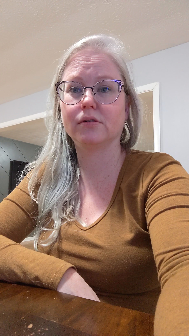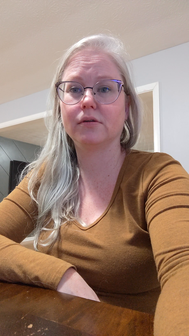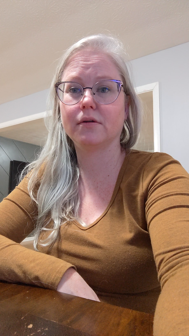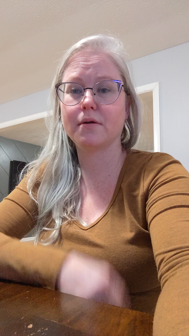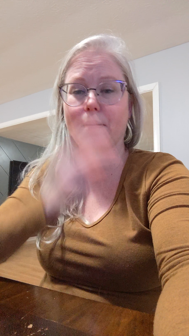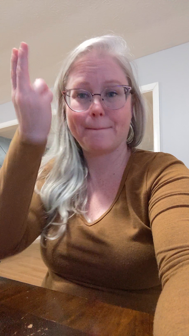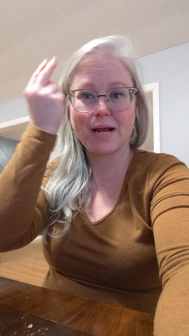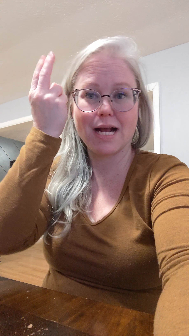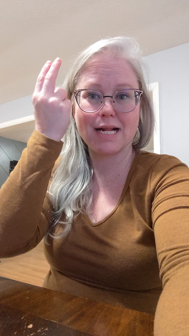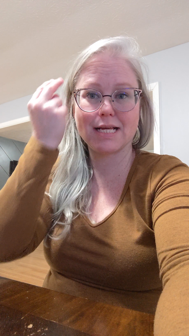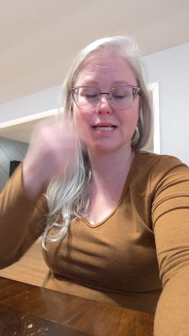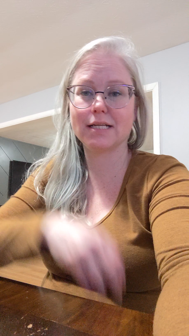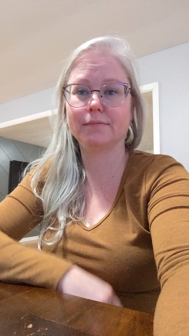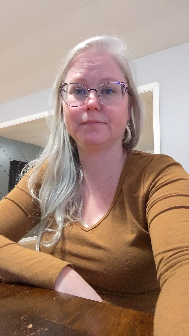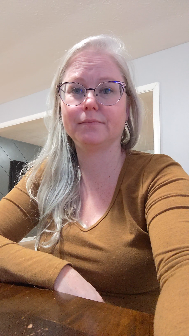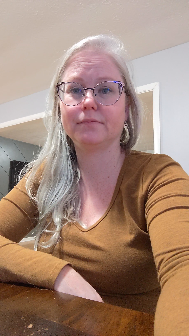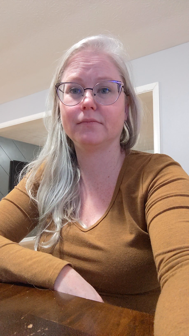bunny